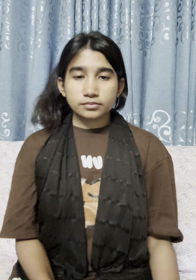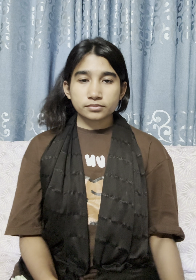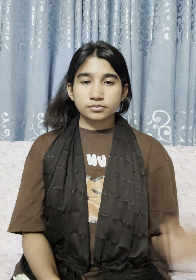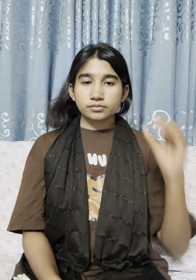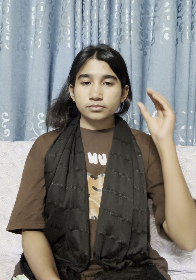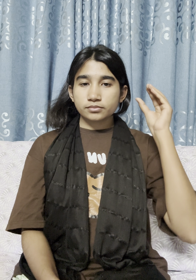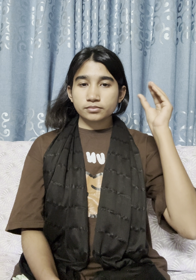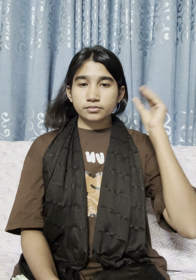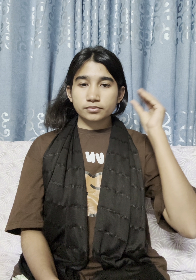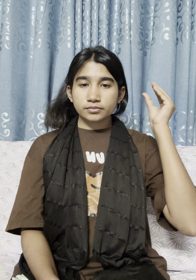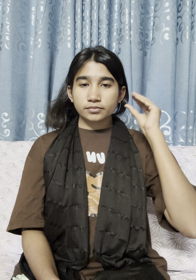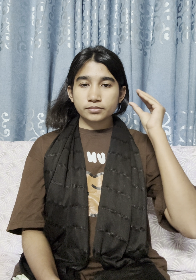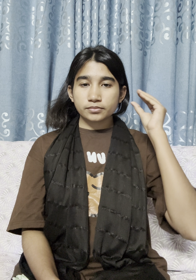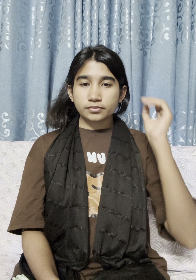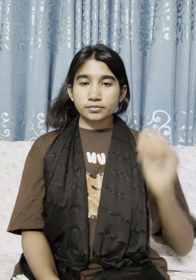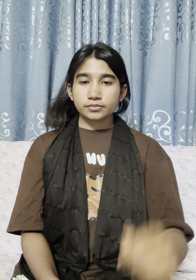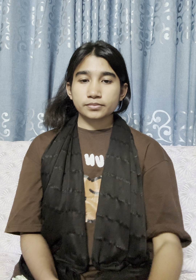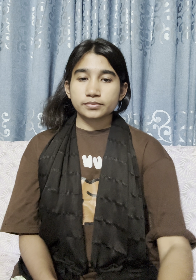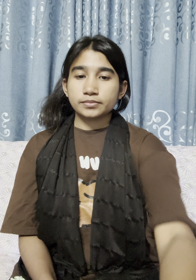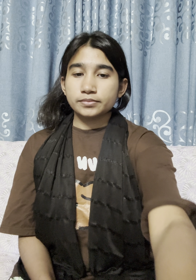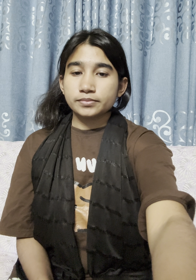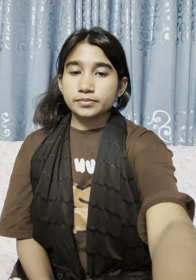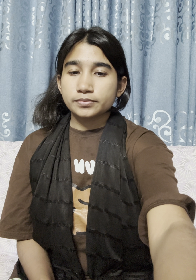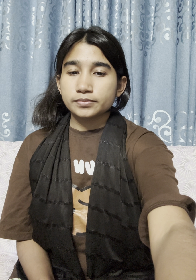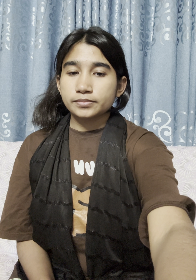ডিম